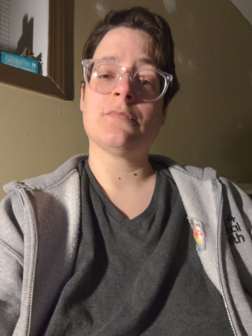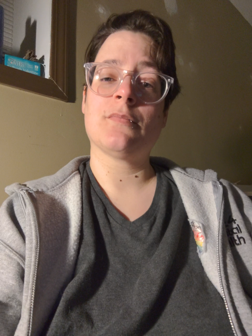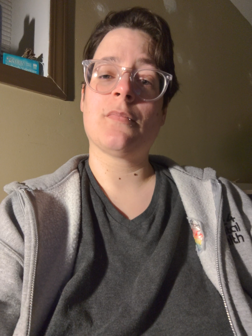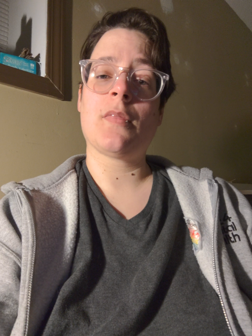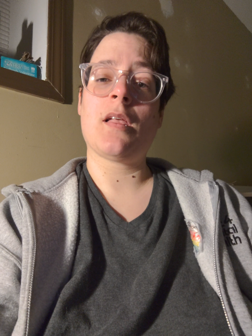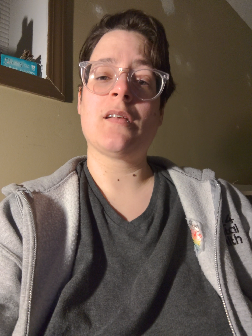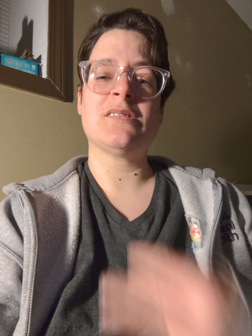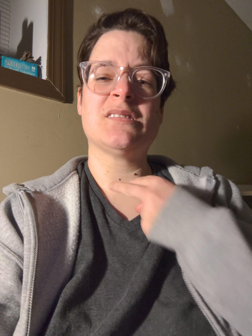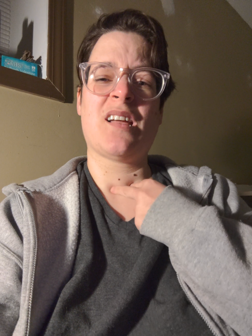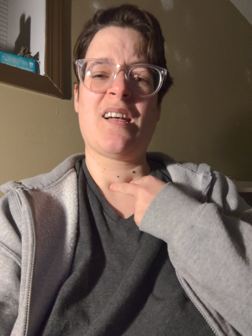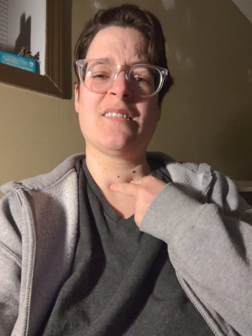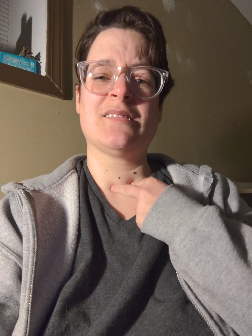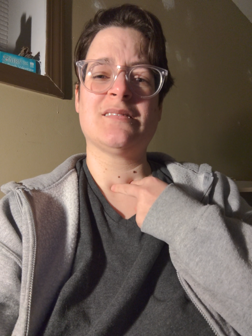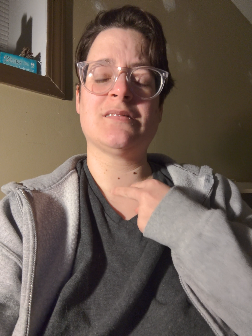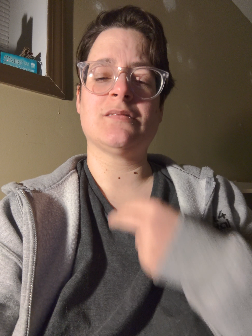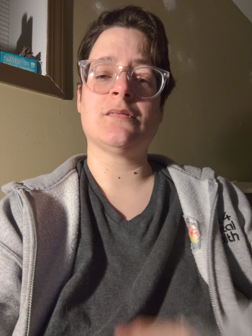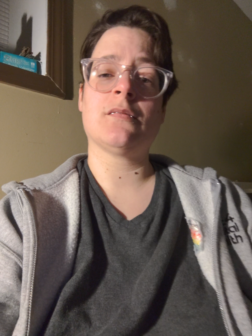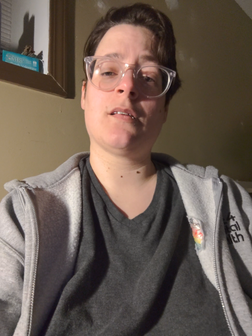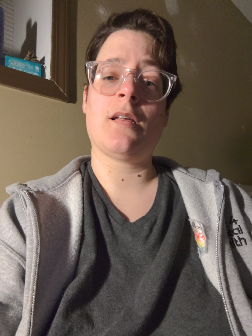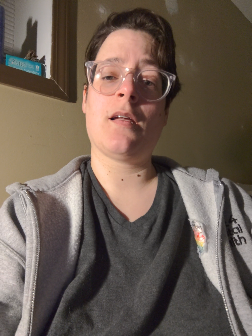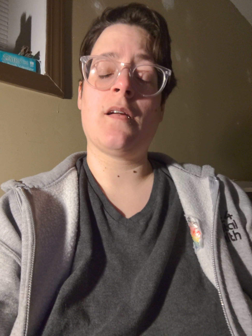stuck